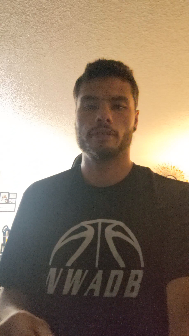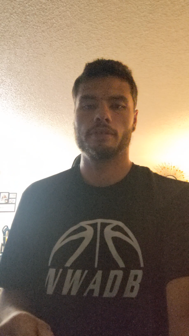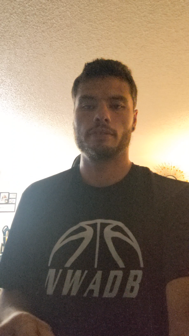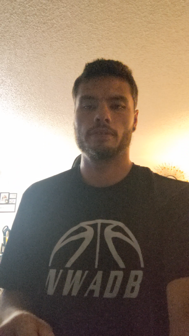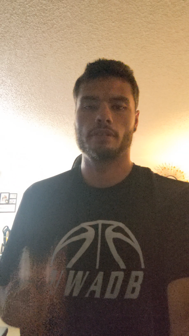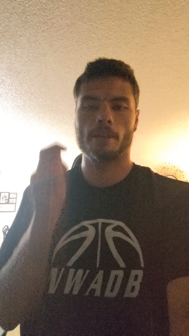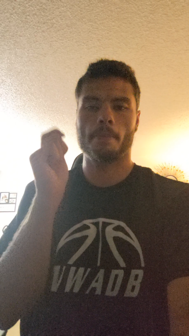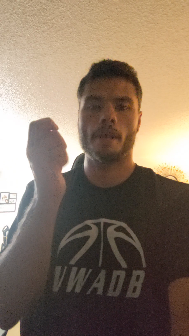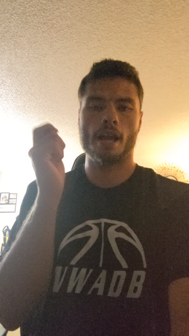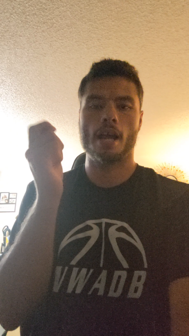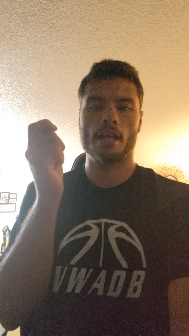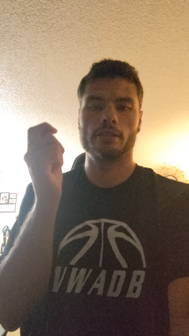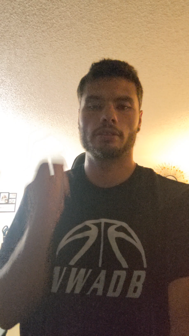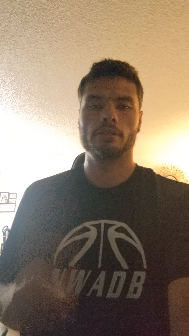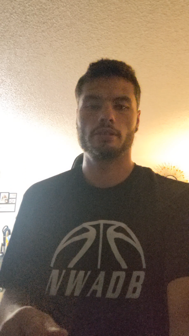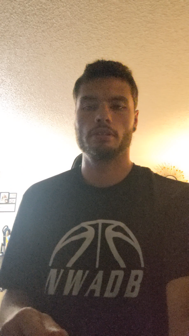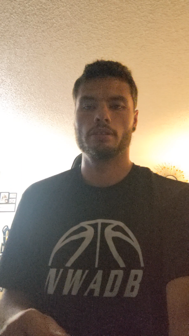bat